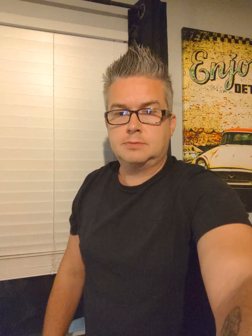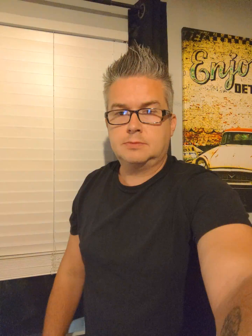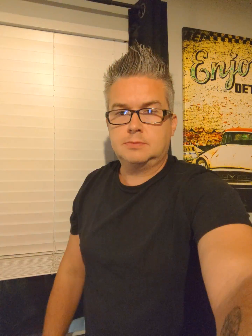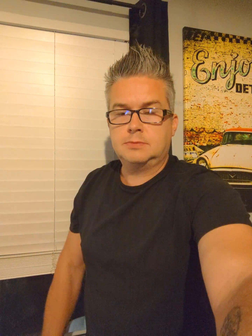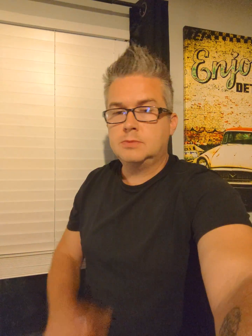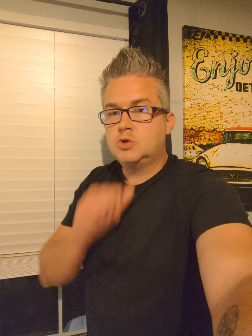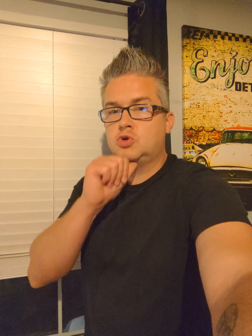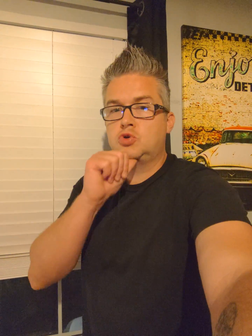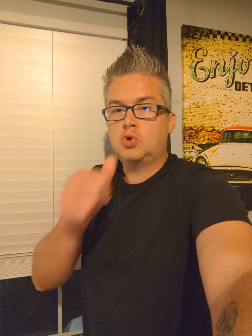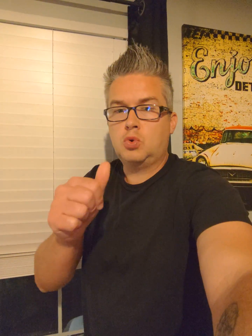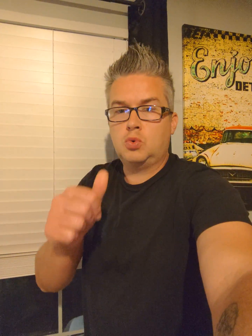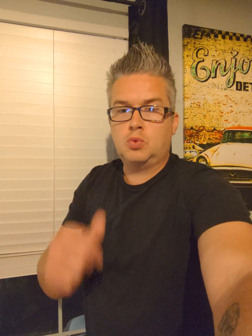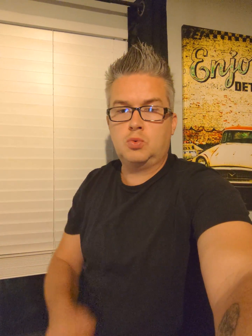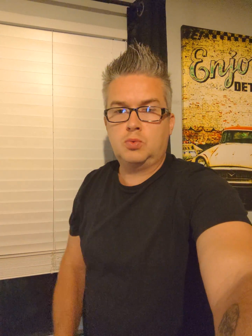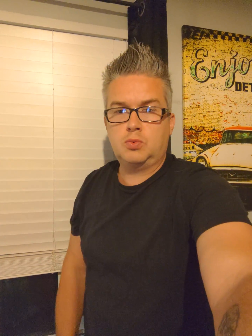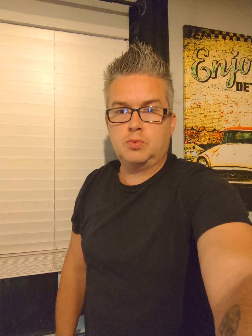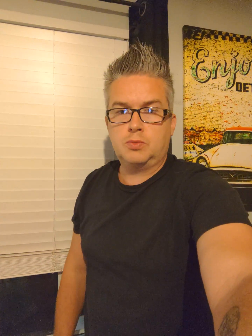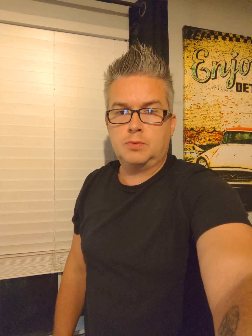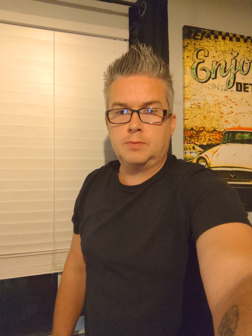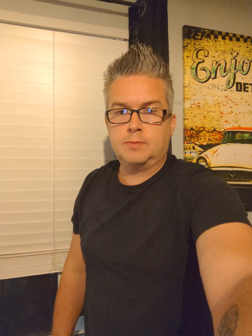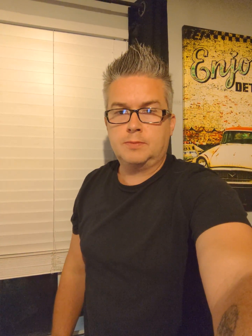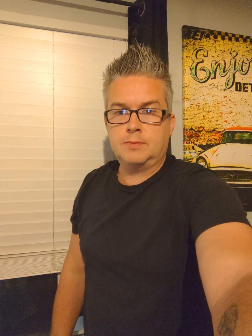don't